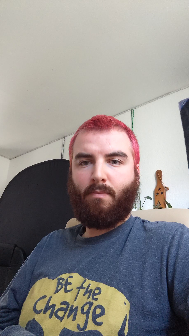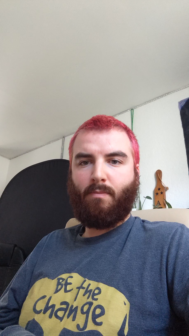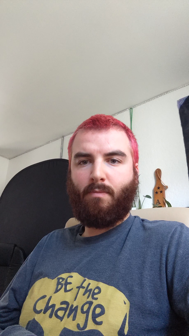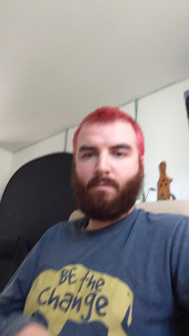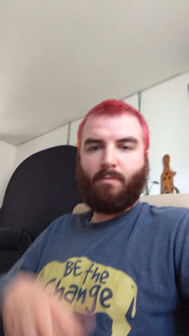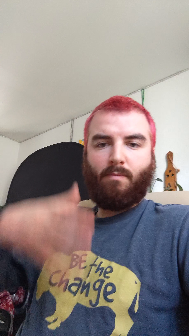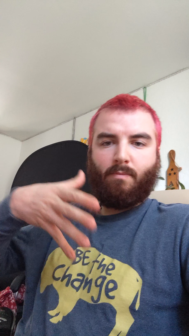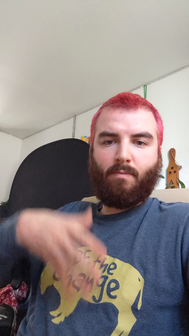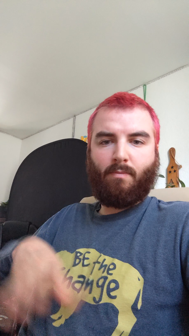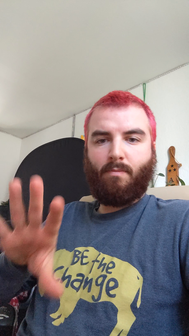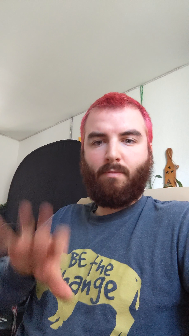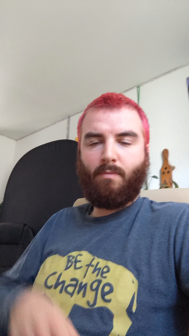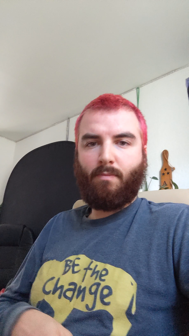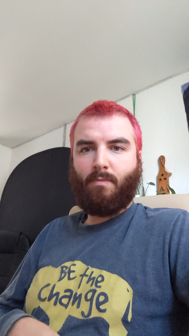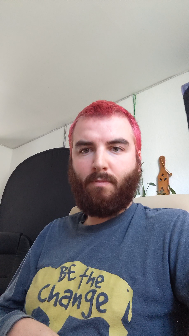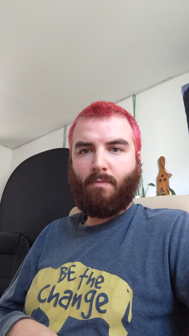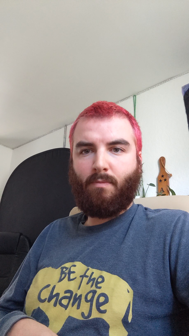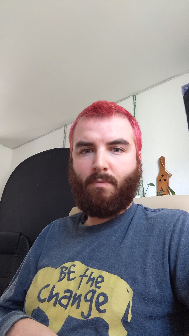dress